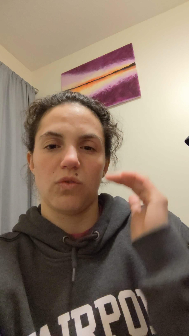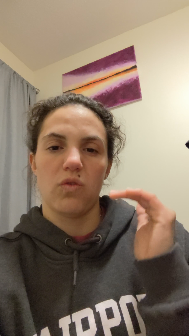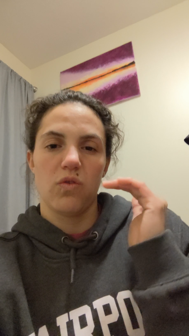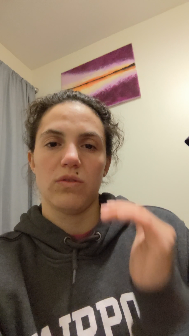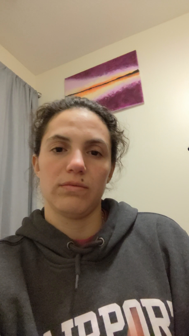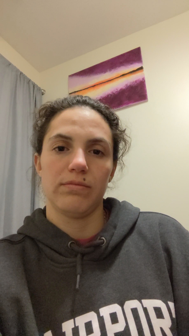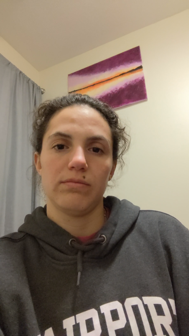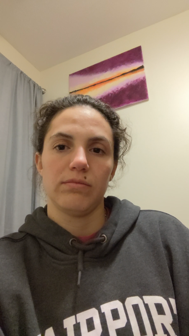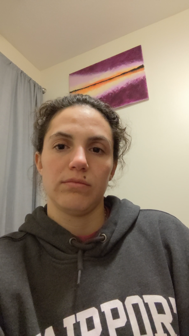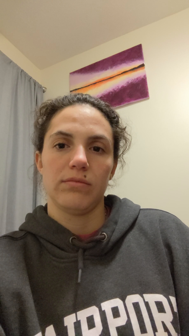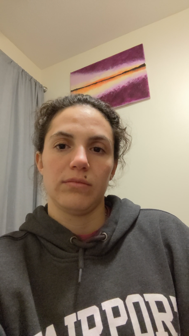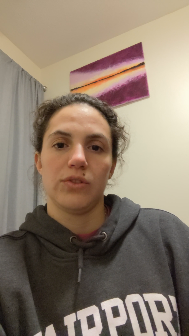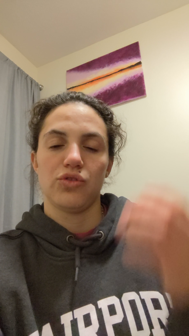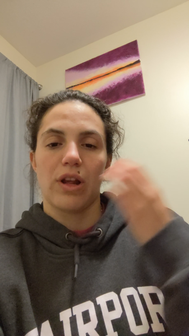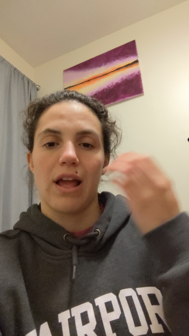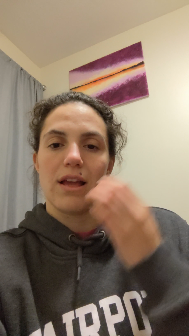shake